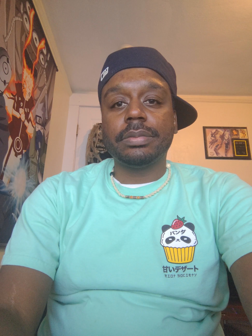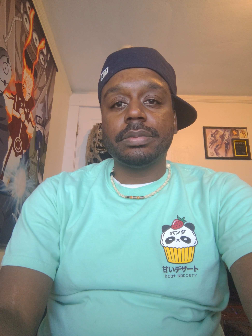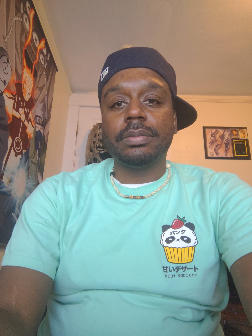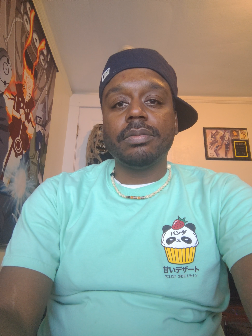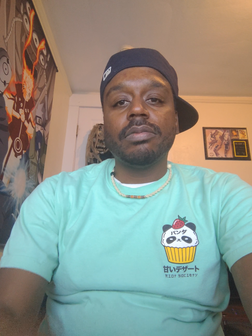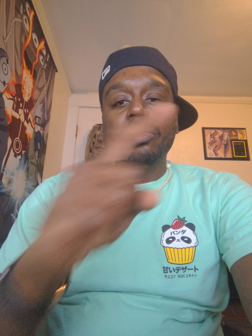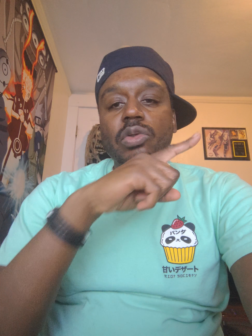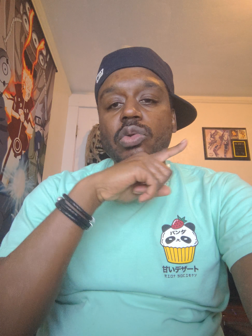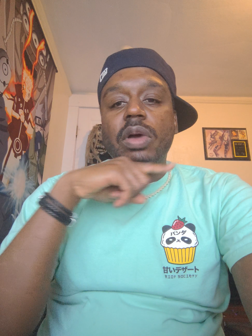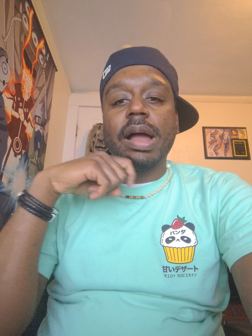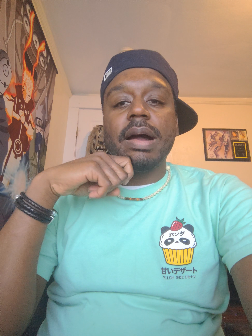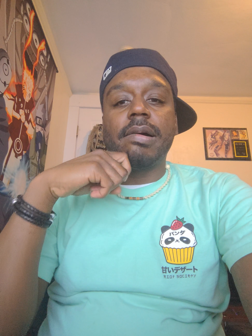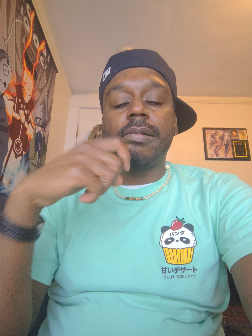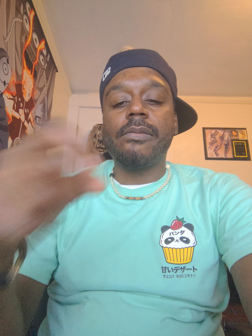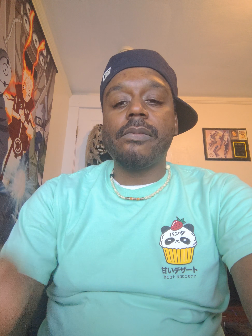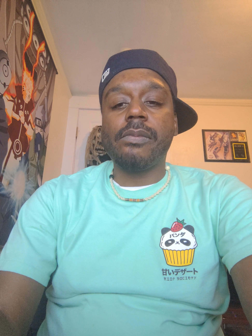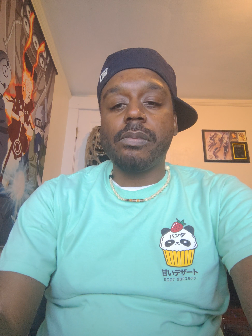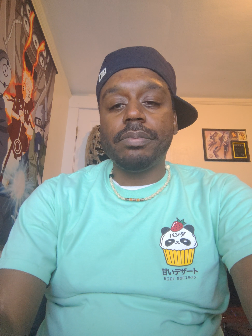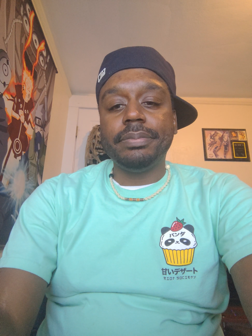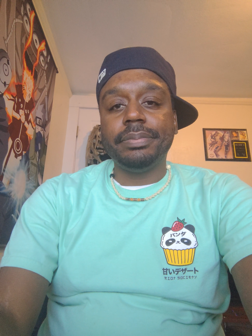dry